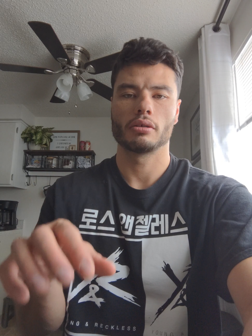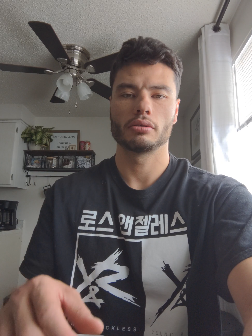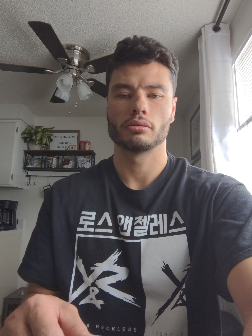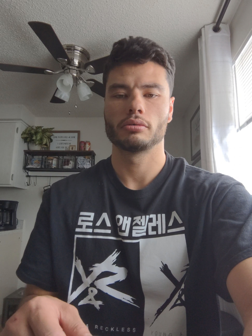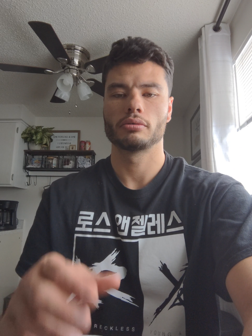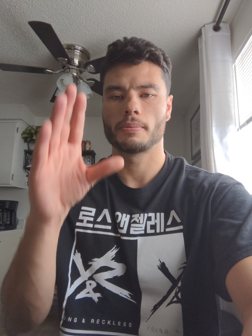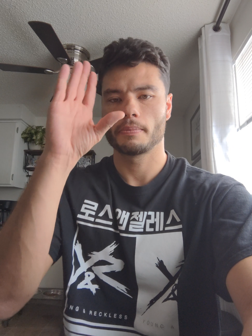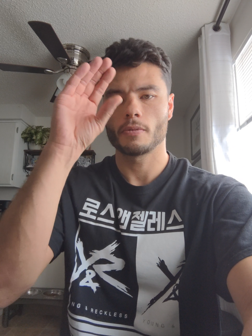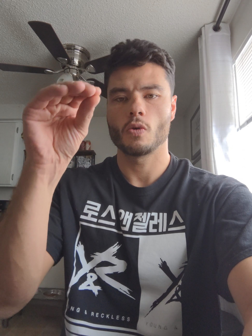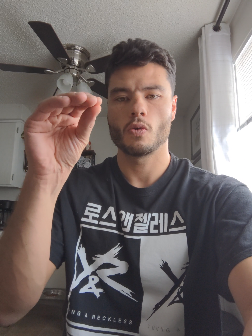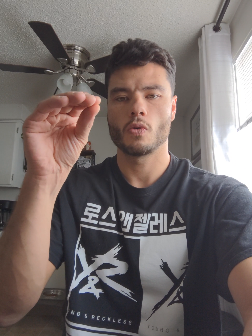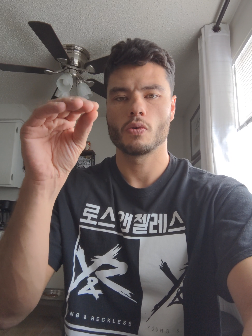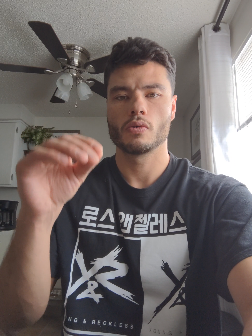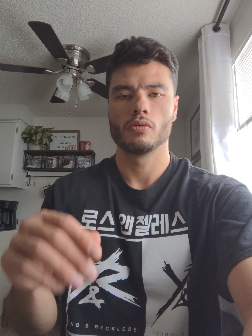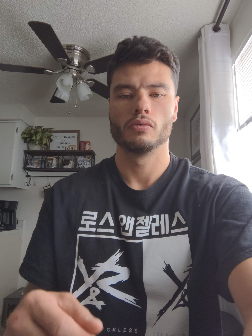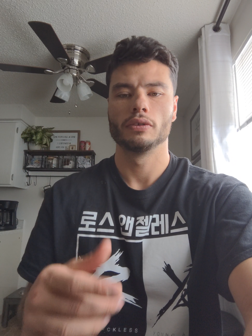boy